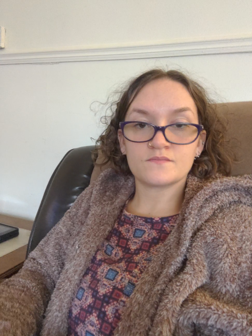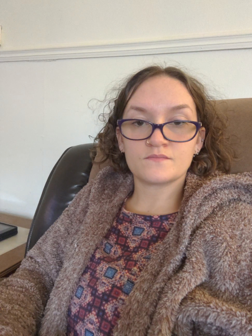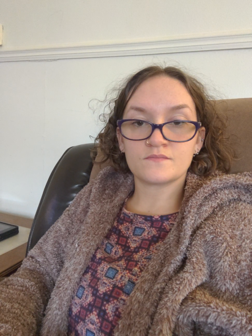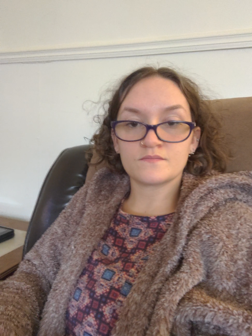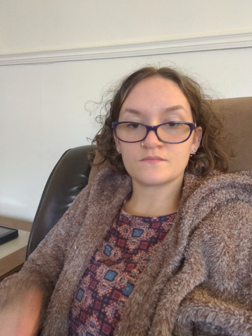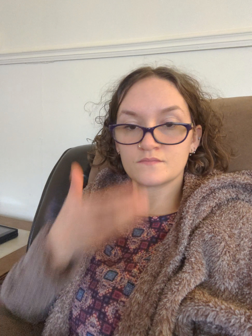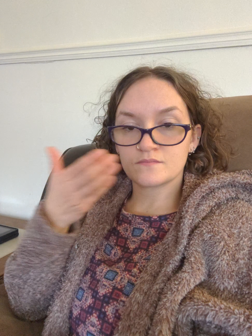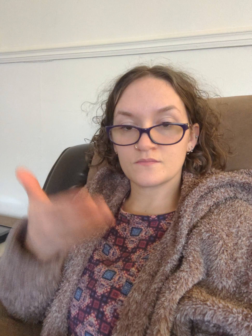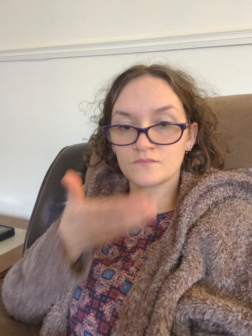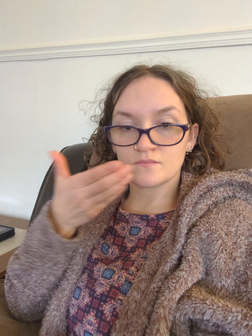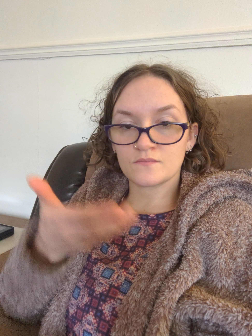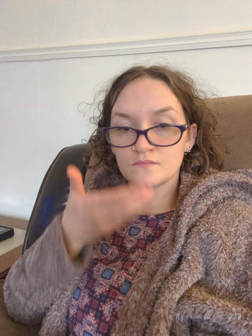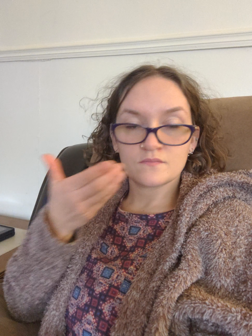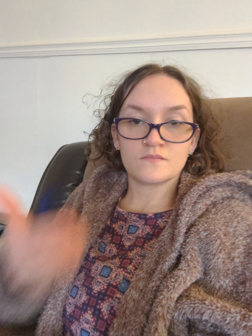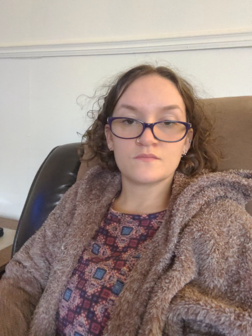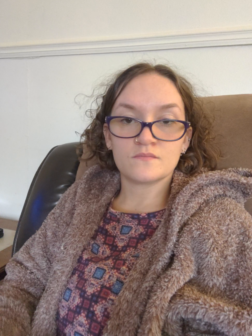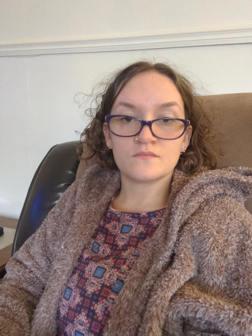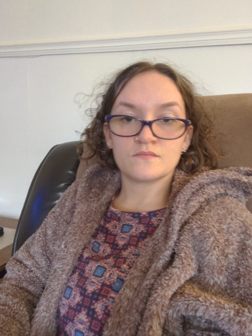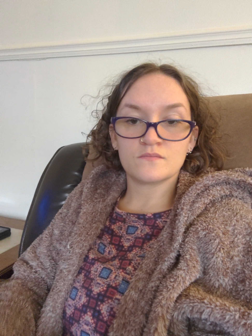cereal